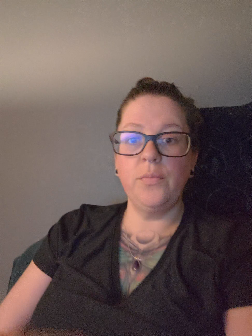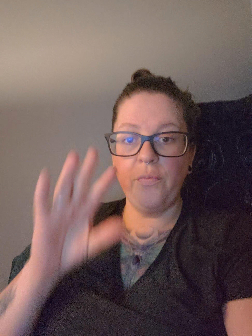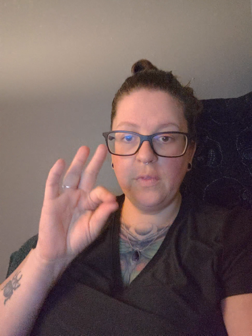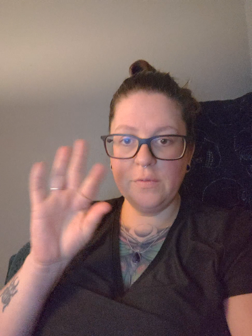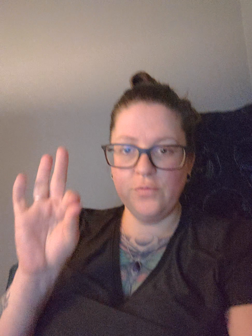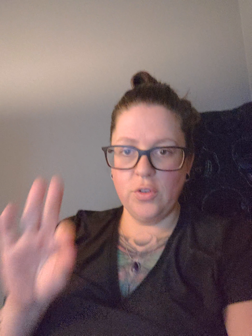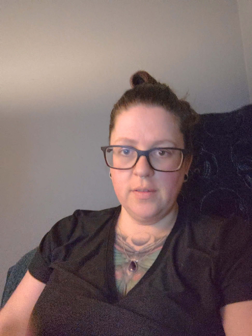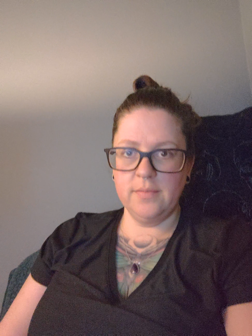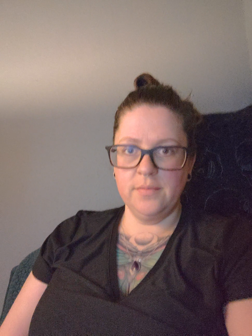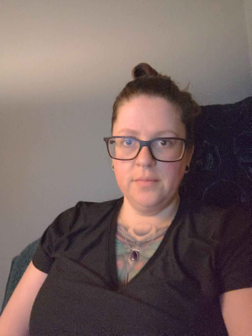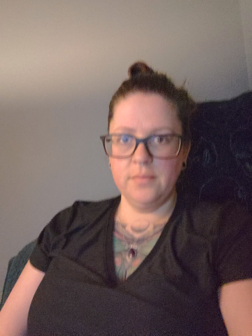french fries